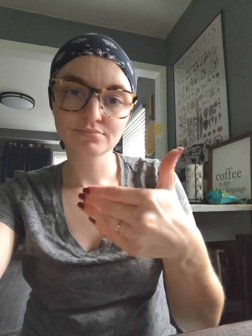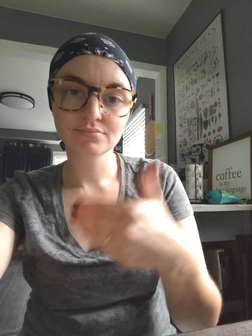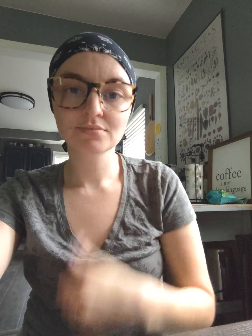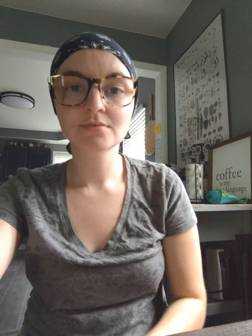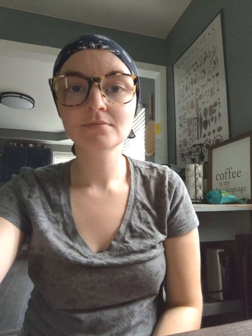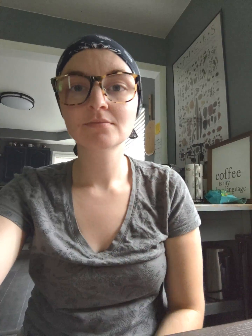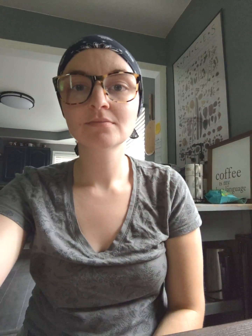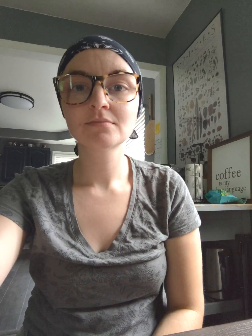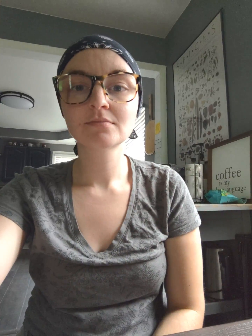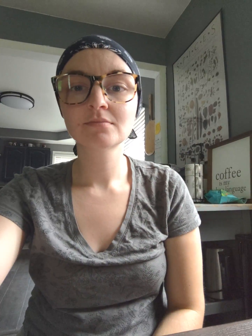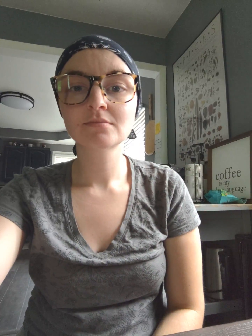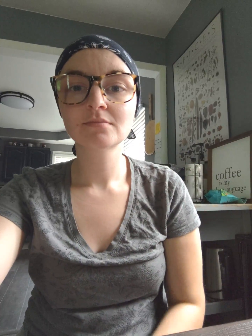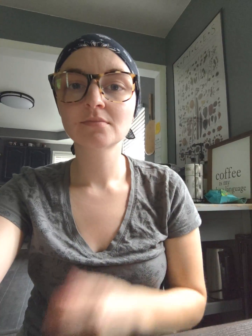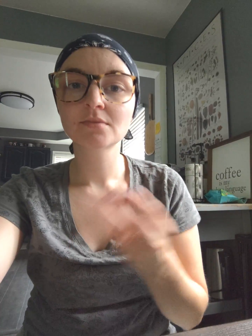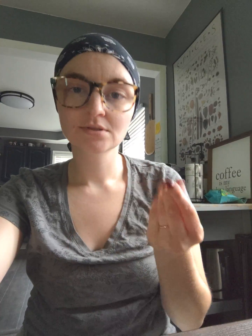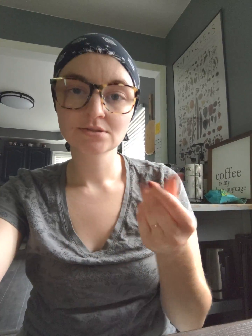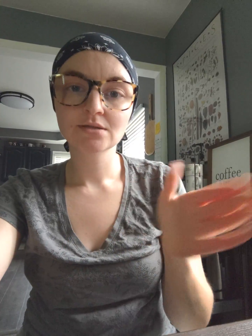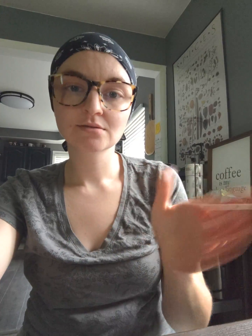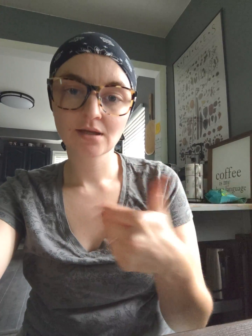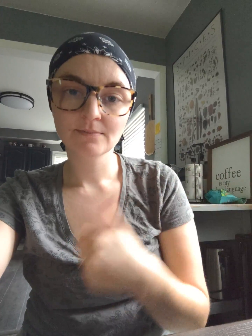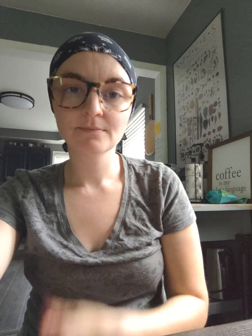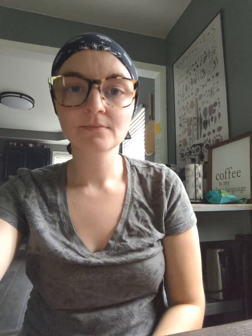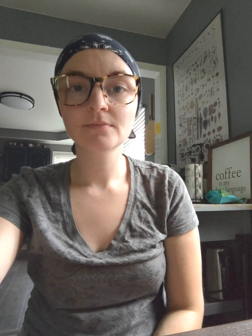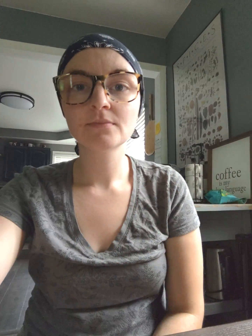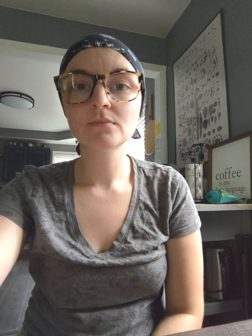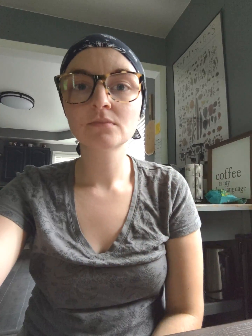sandbox